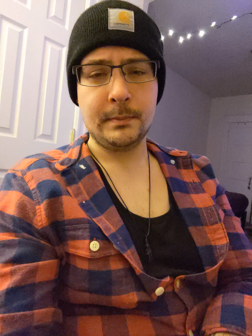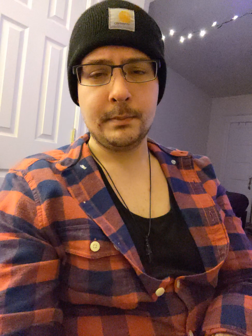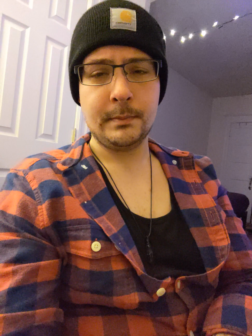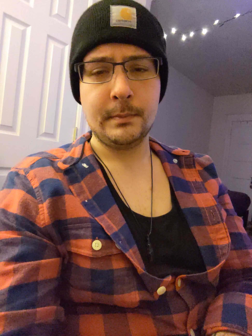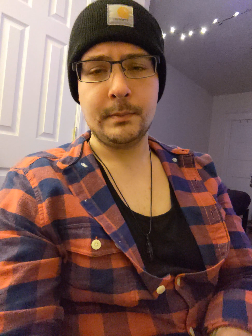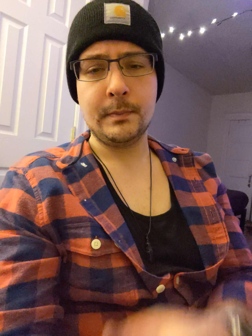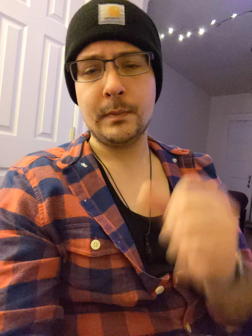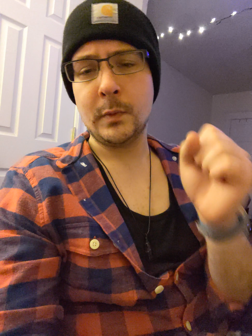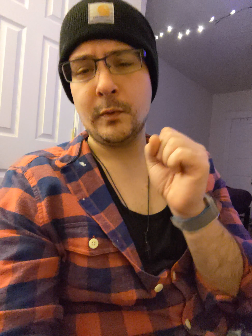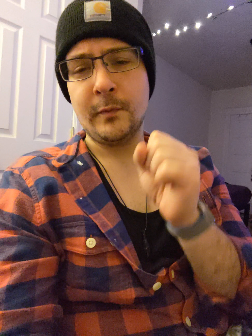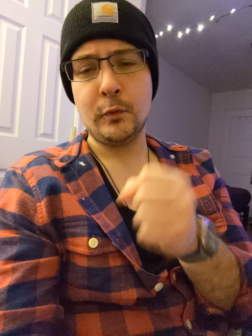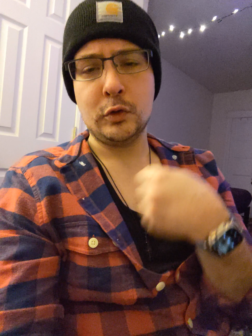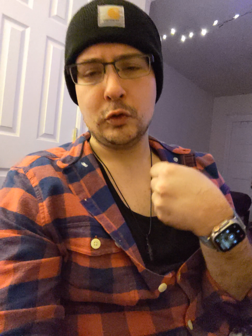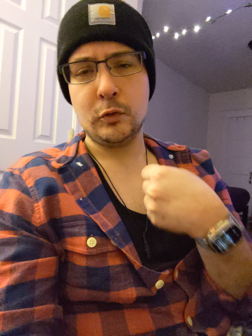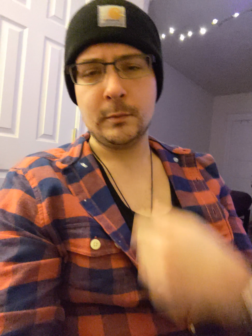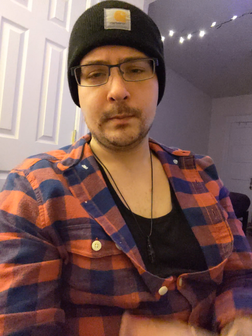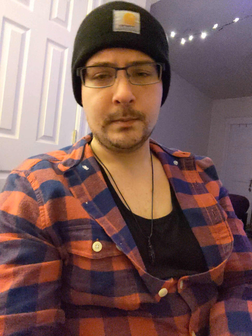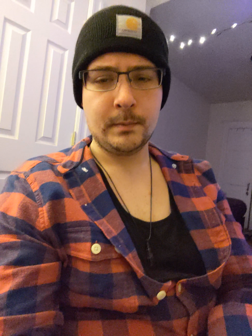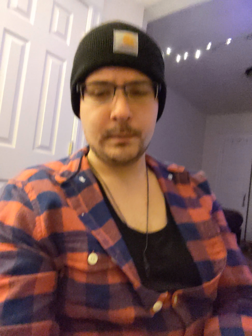refrigerator